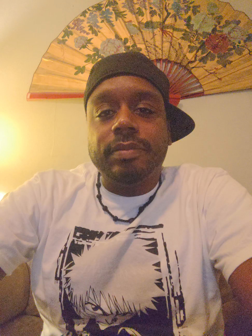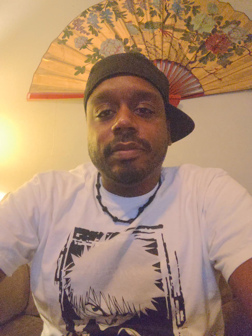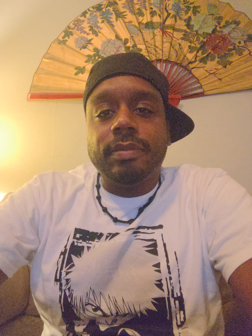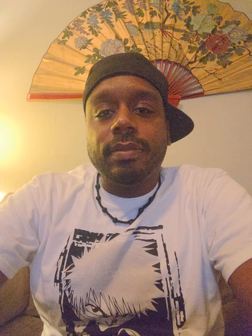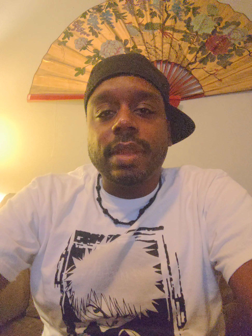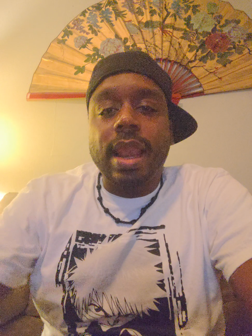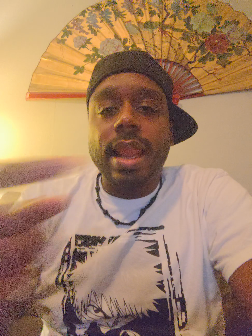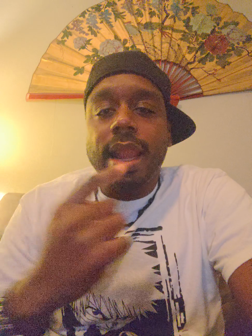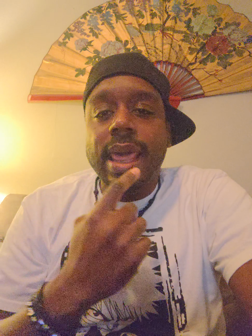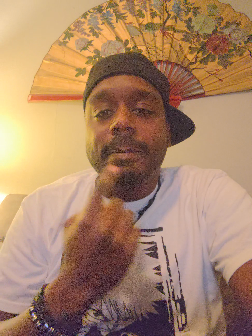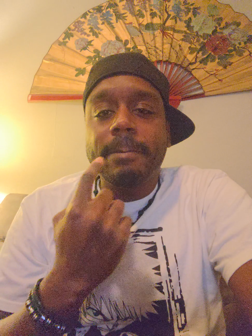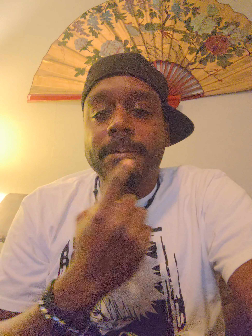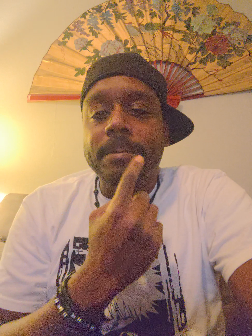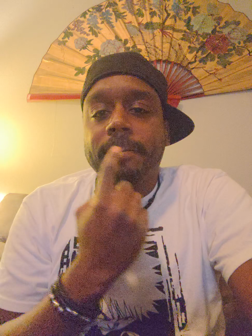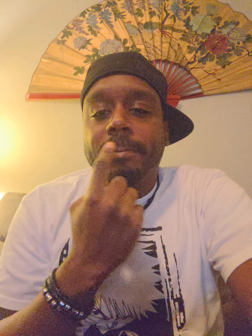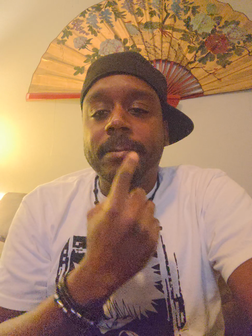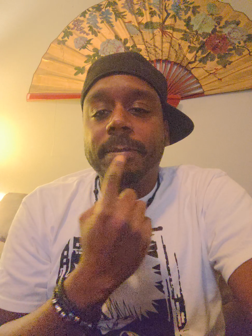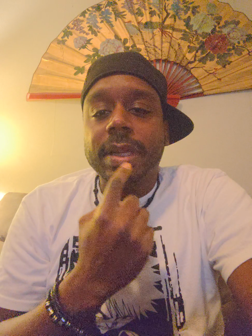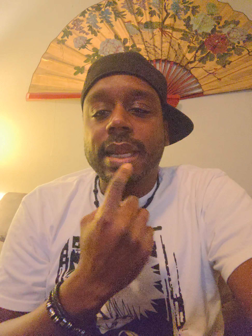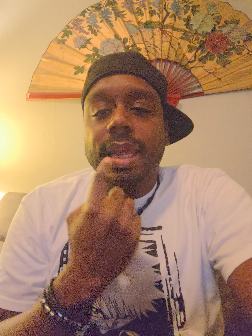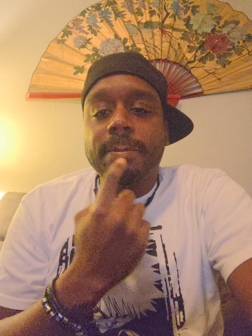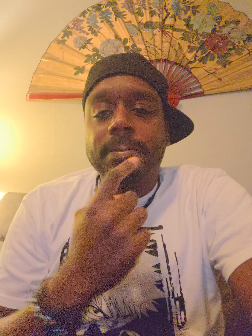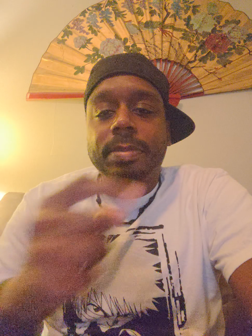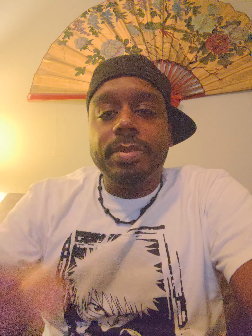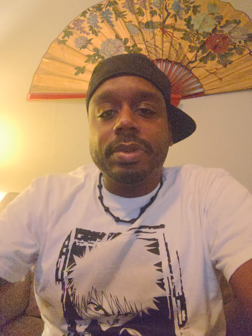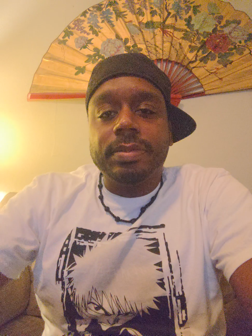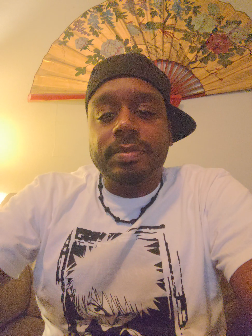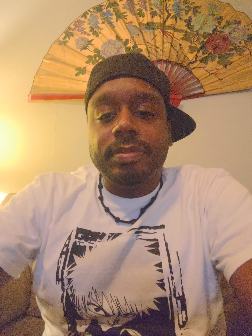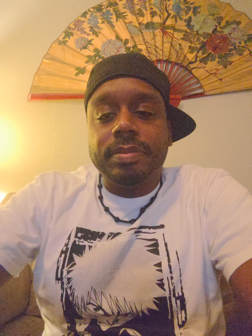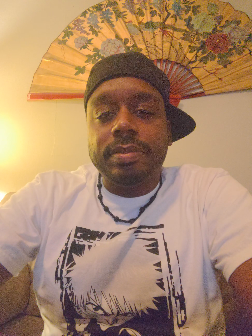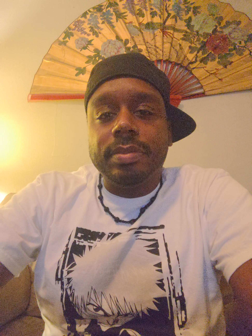lips